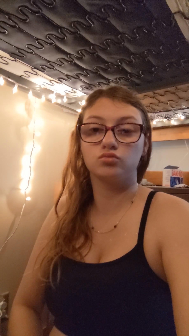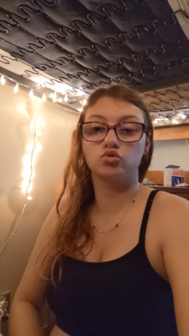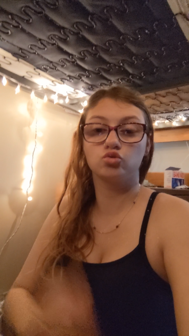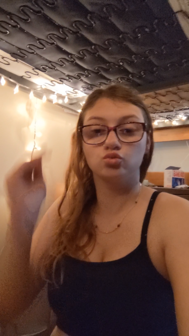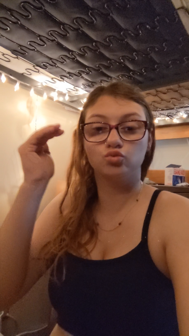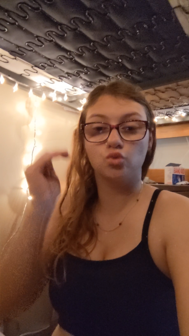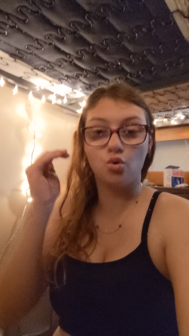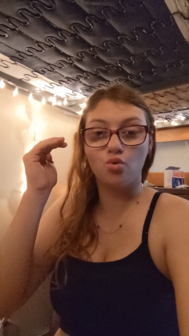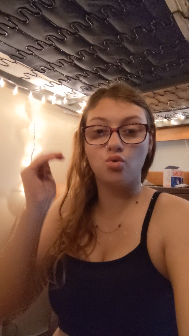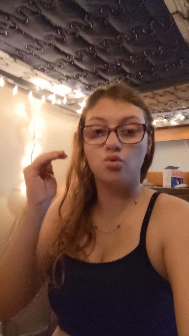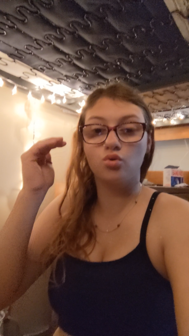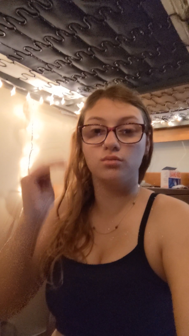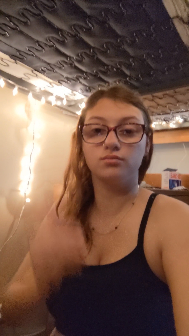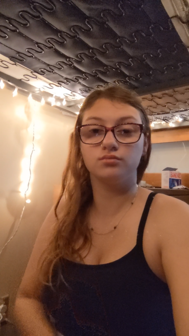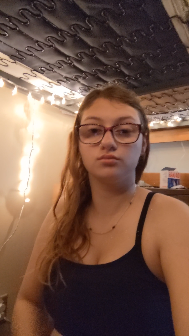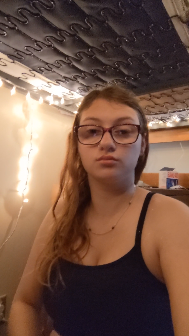short